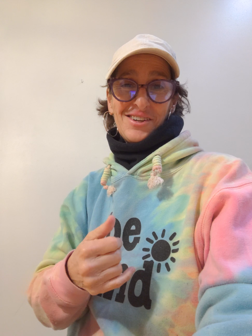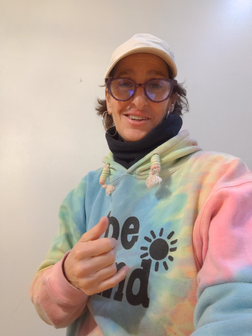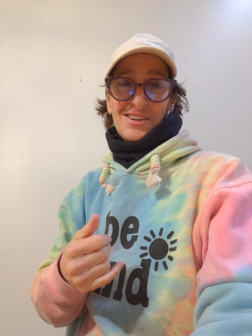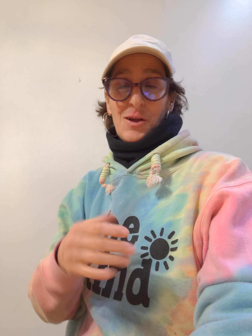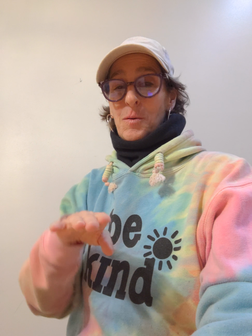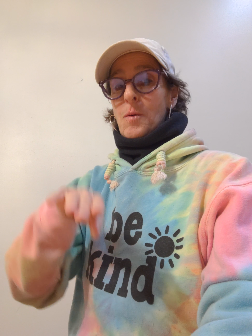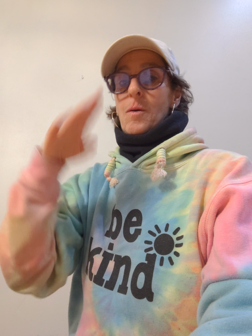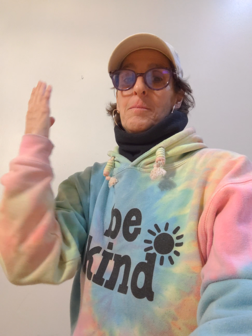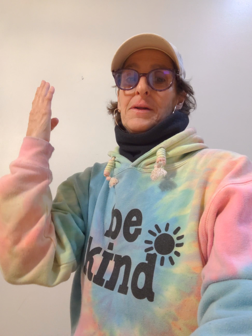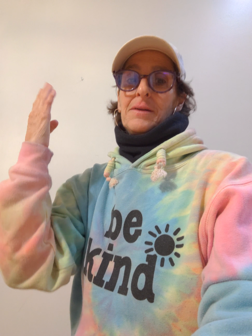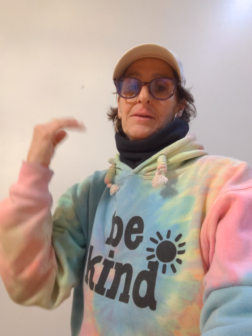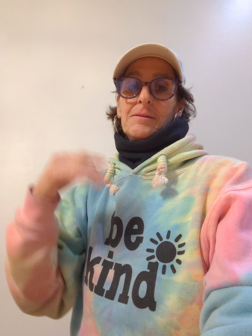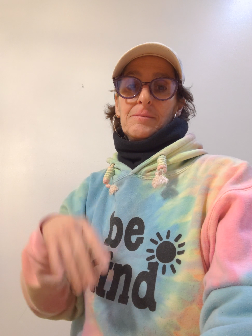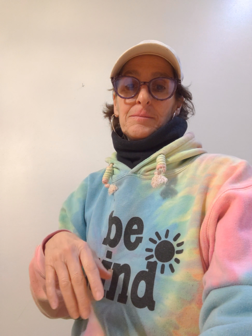open